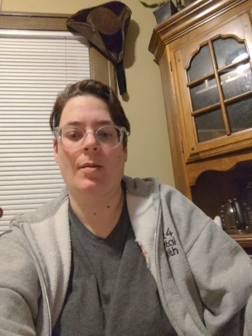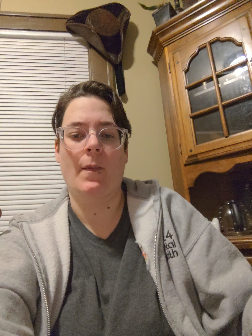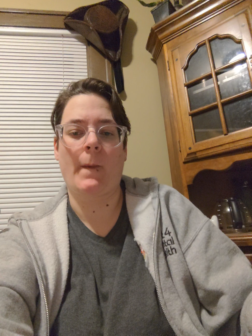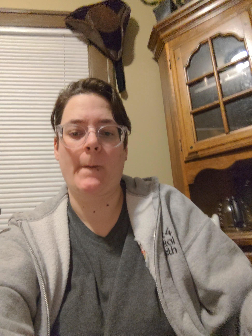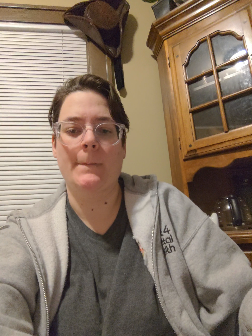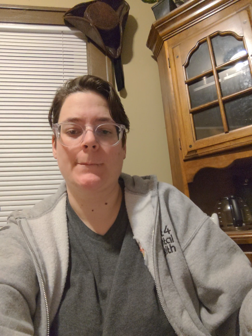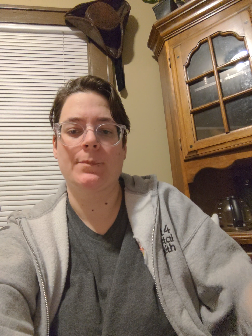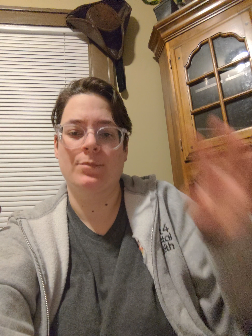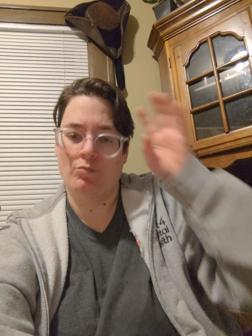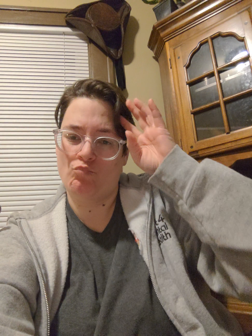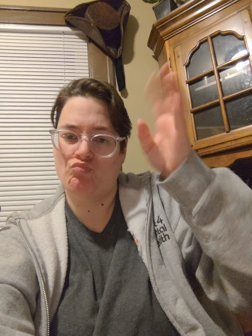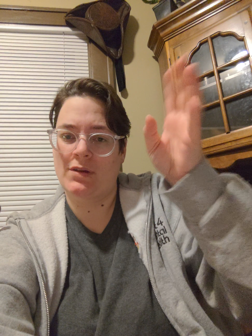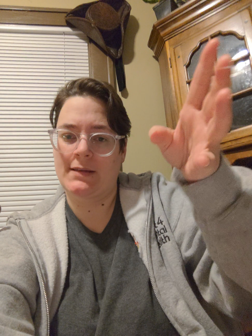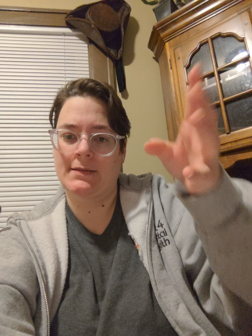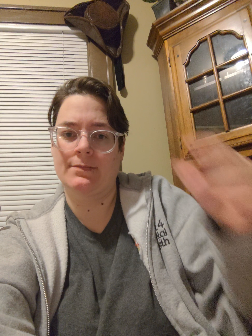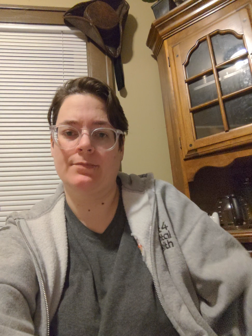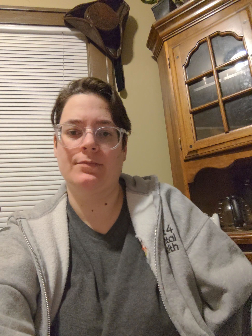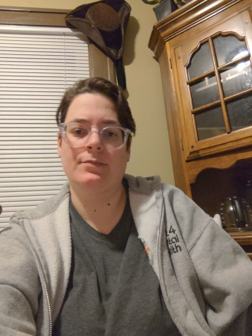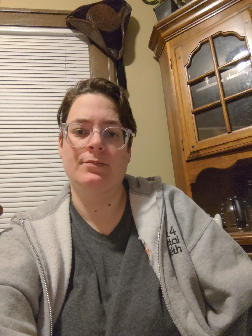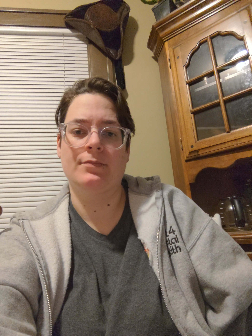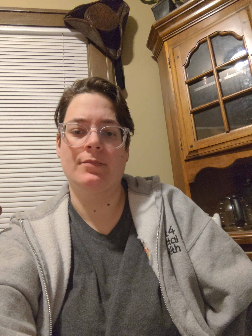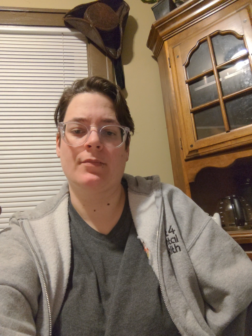pretend